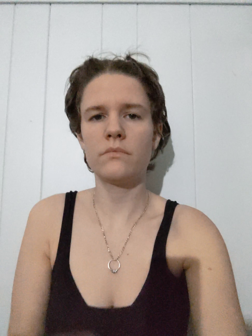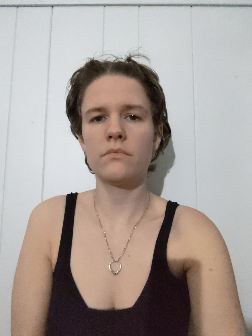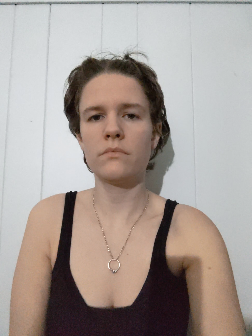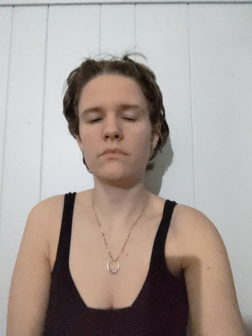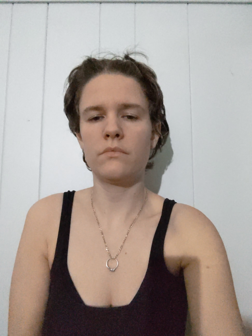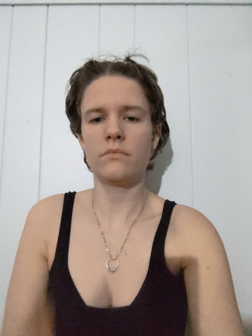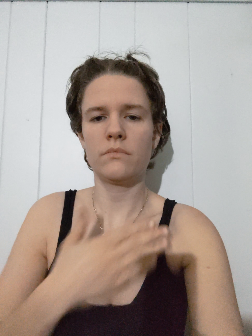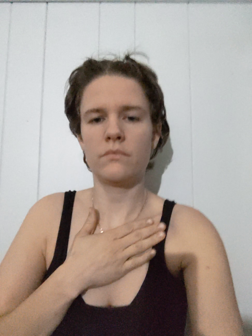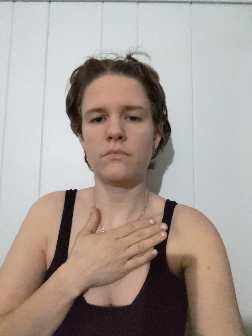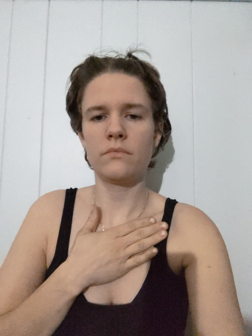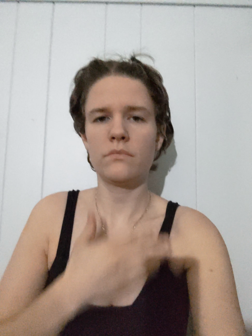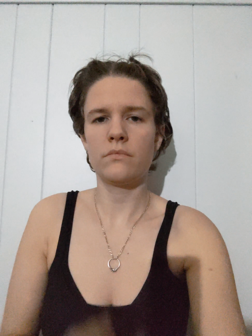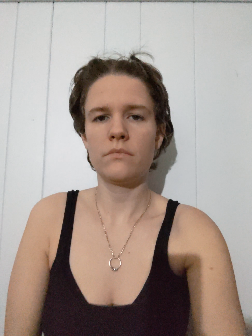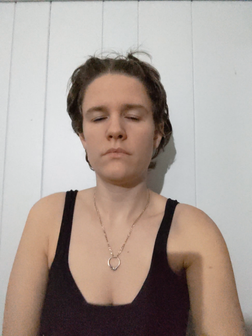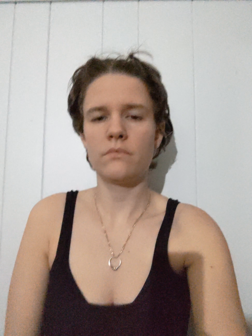my